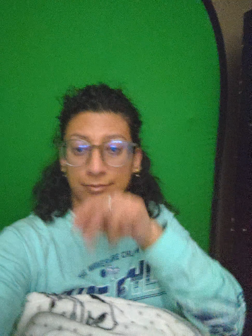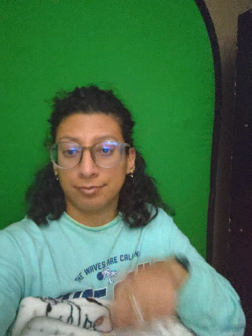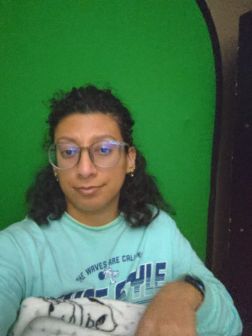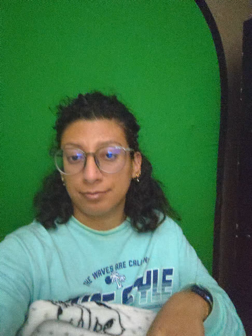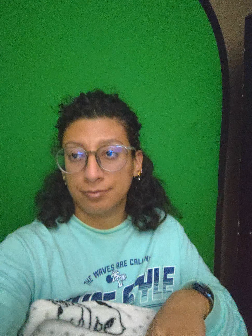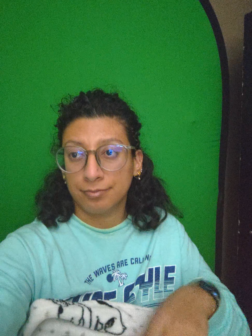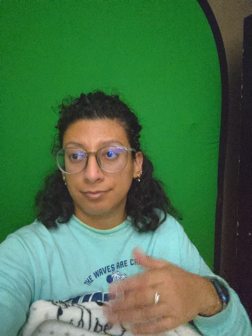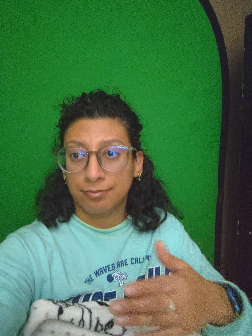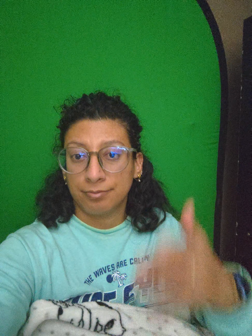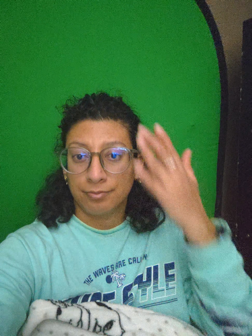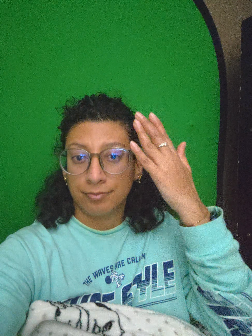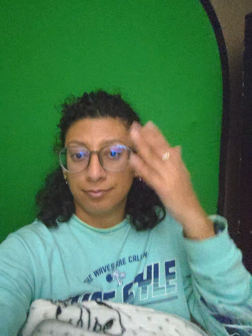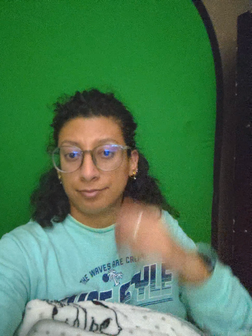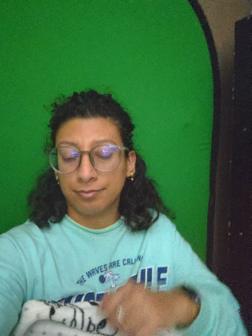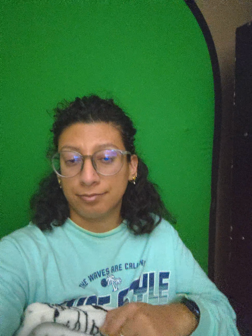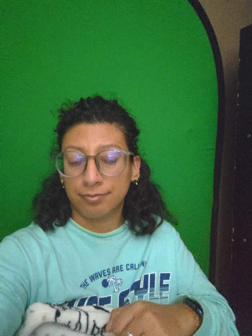morning